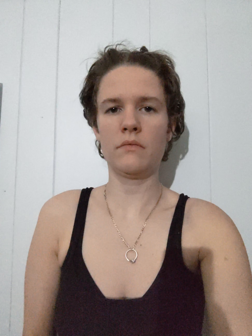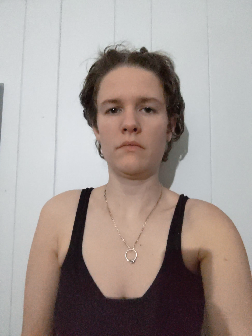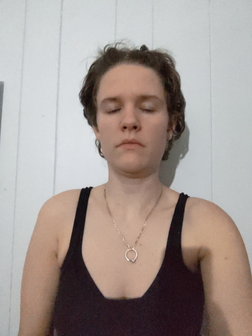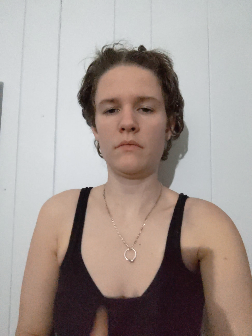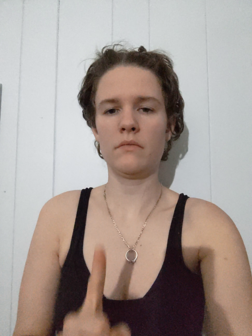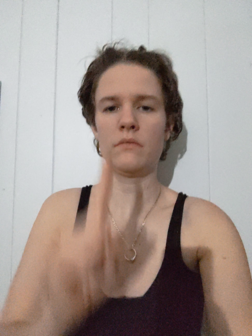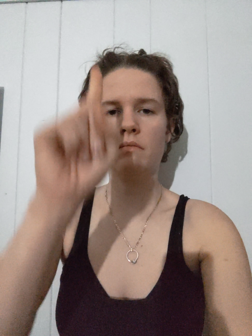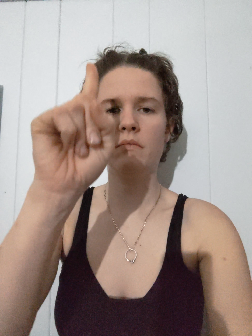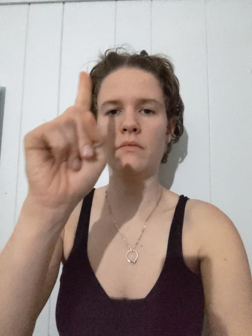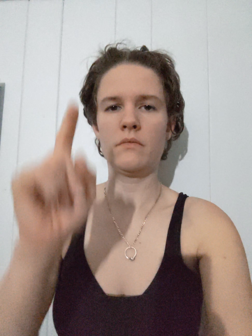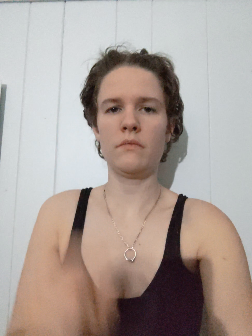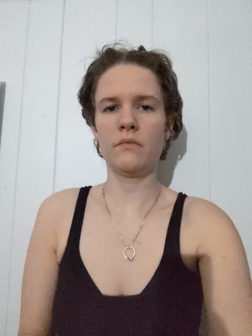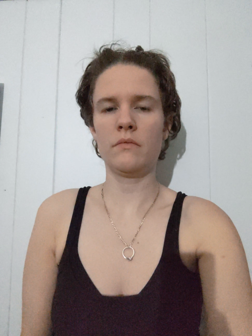up